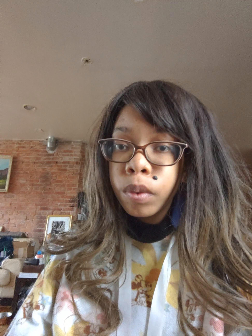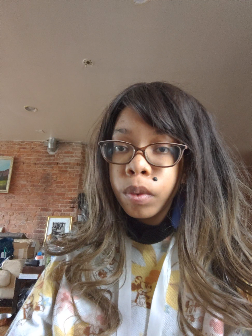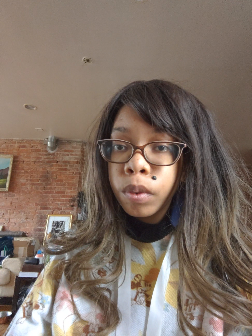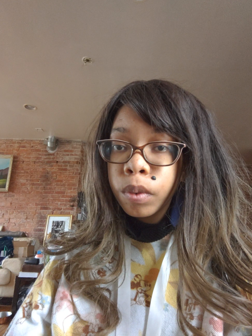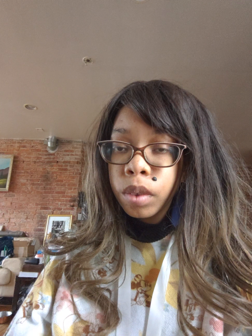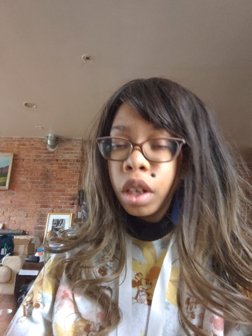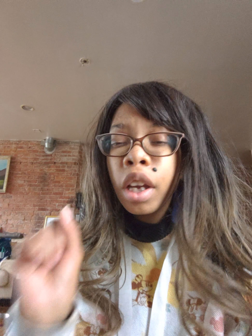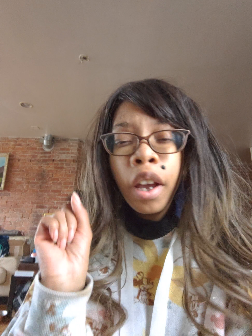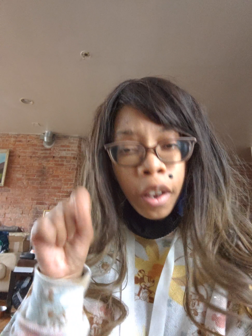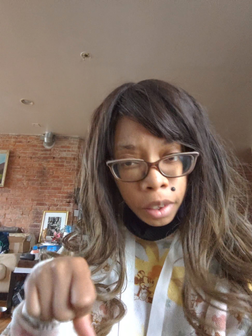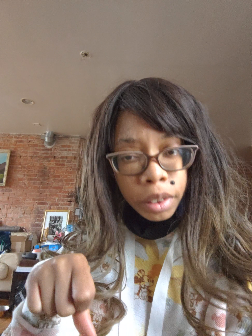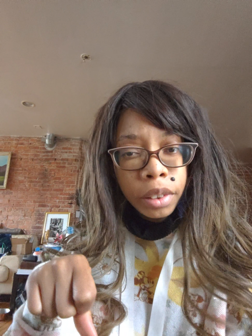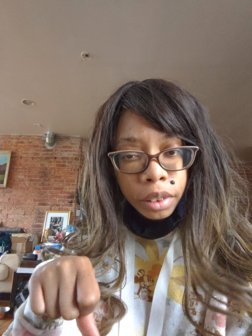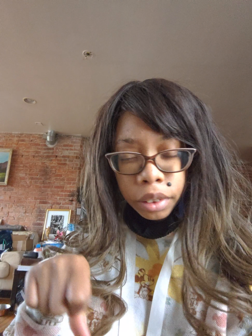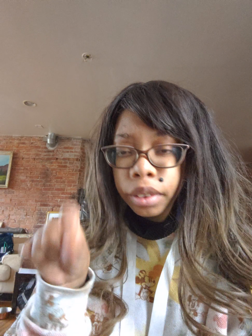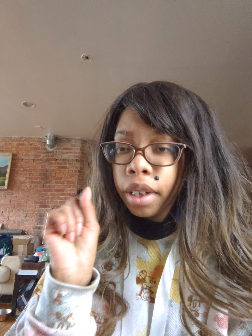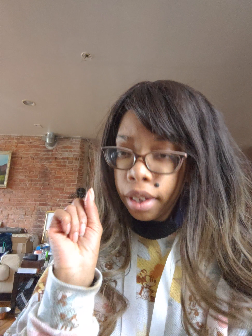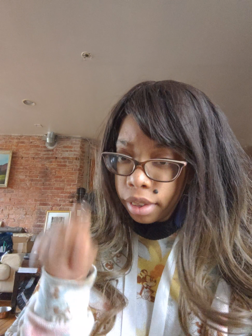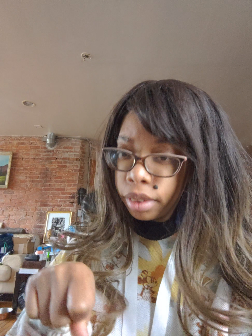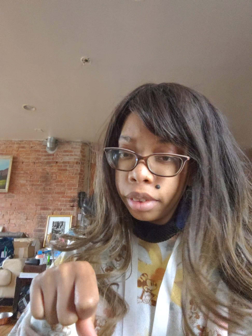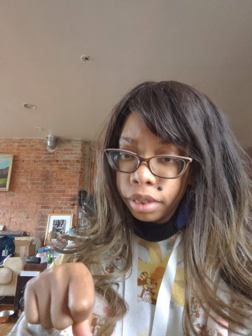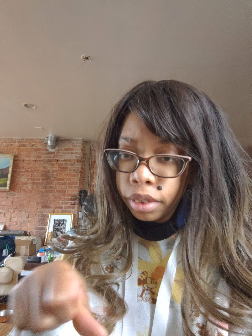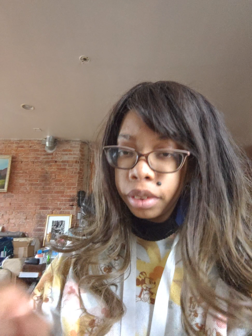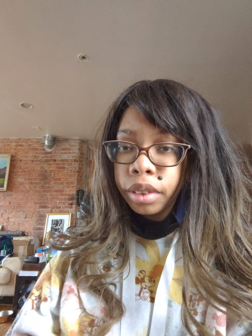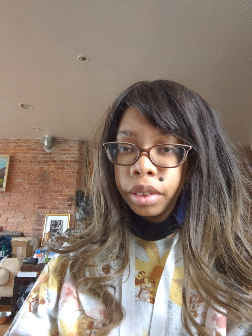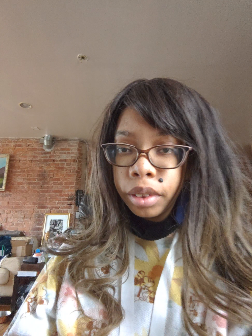can